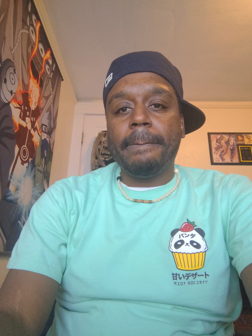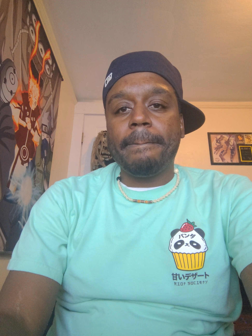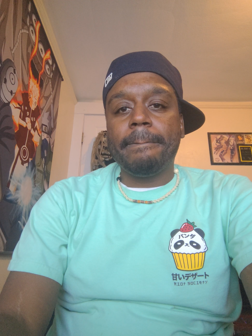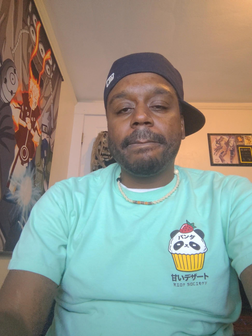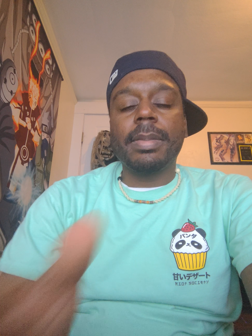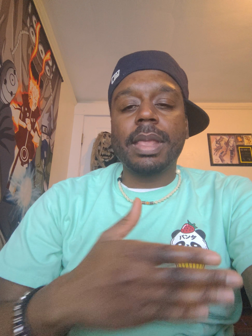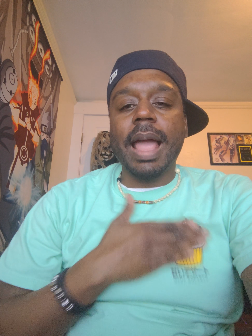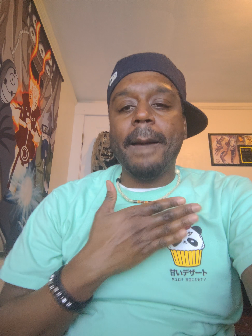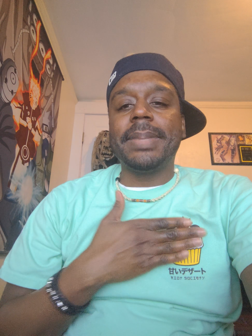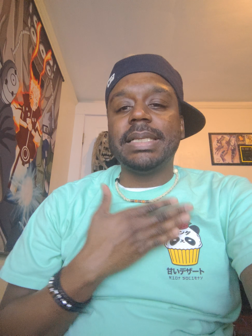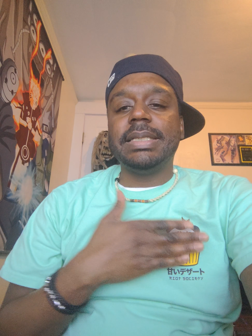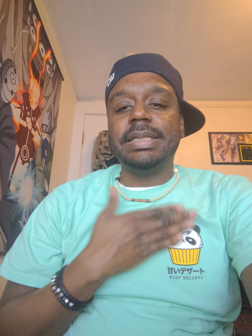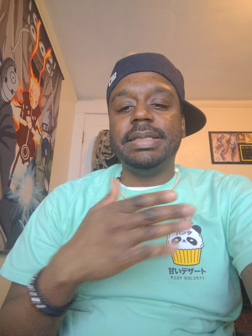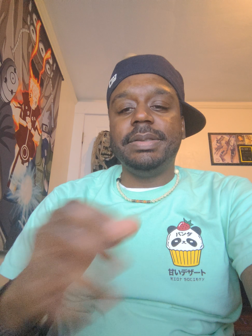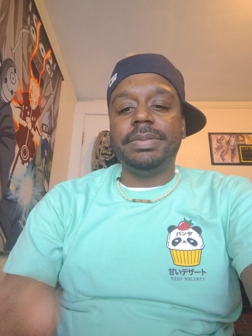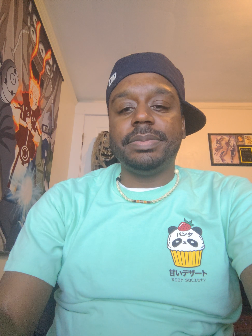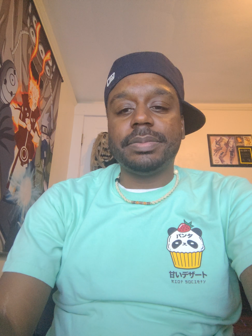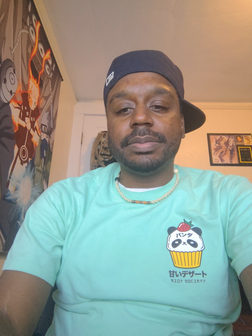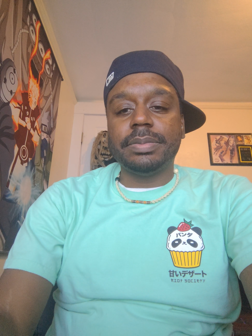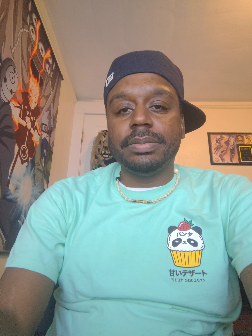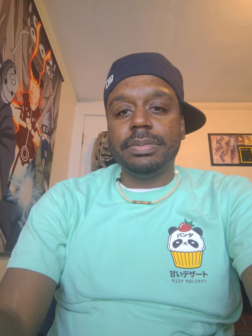happy